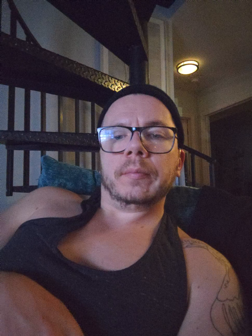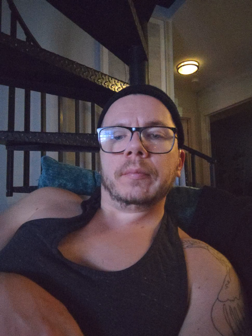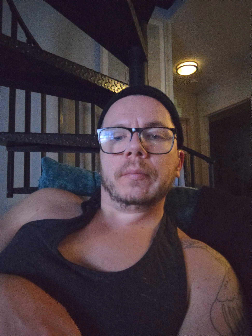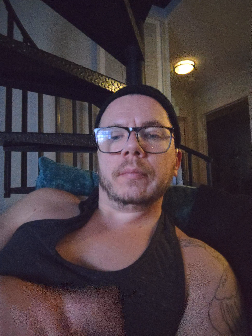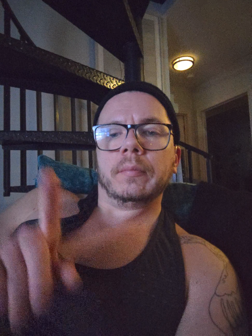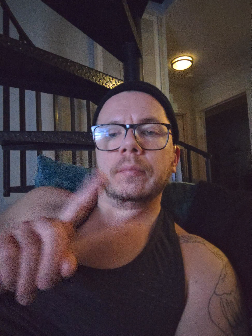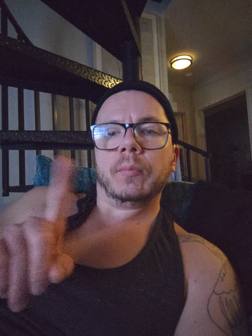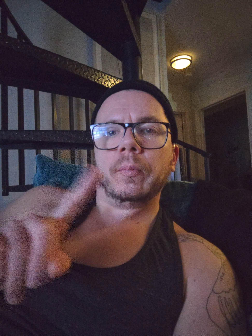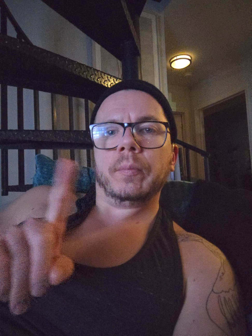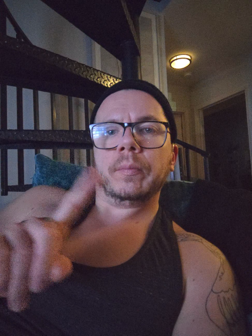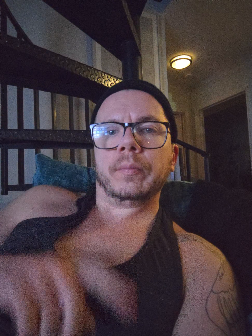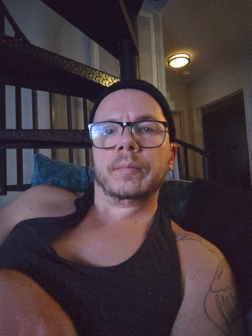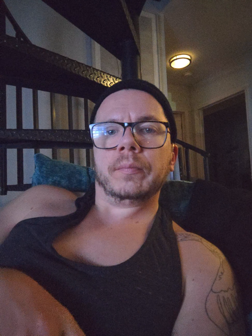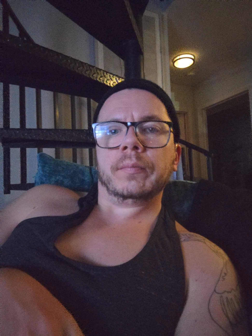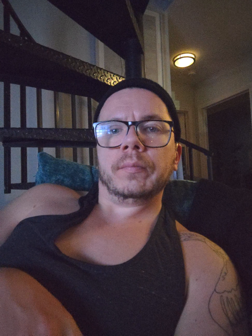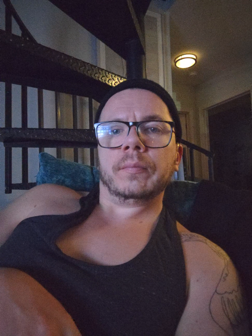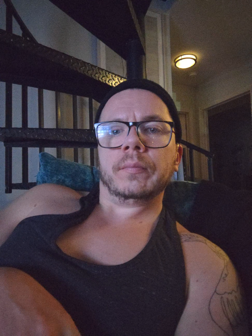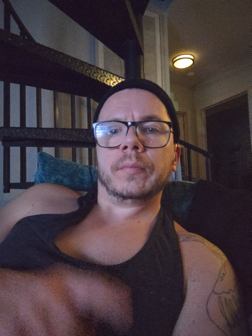where